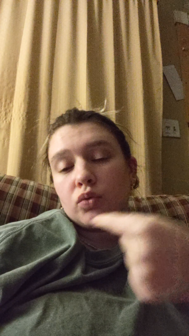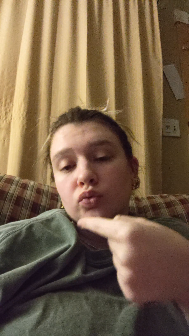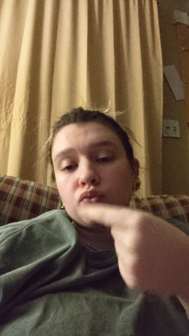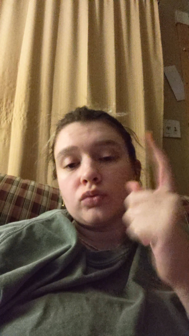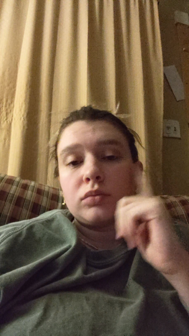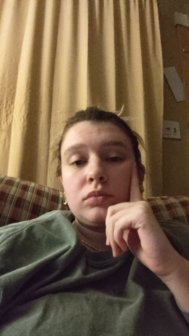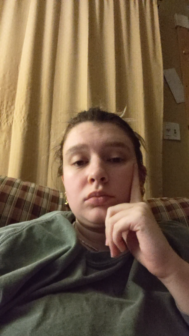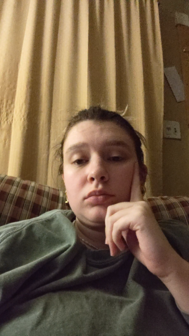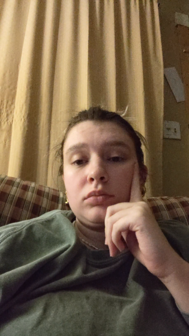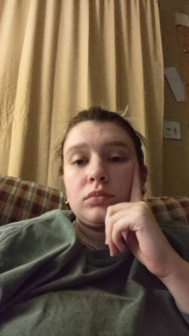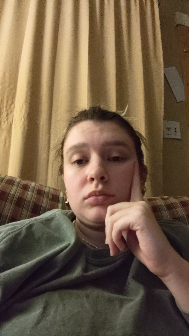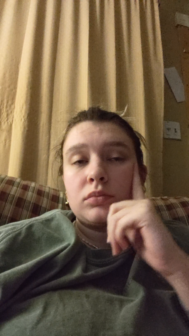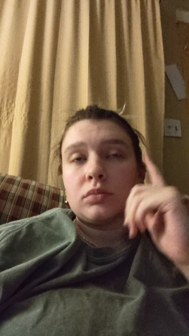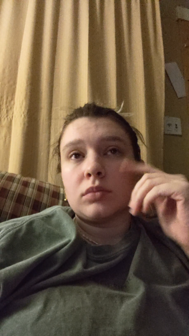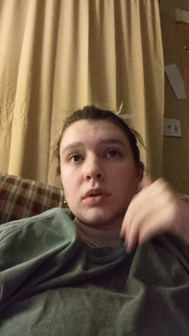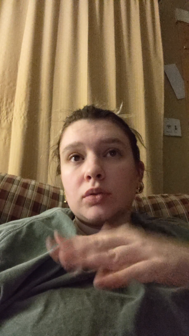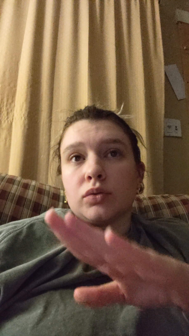enter